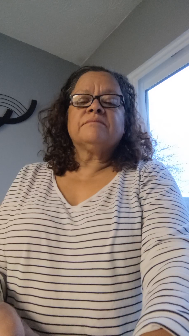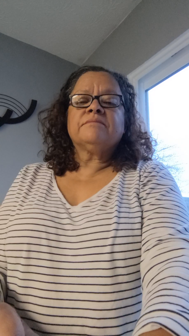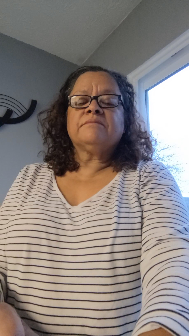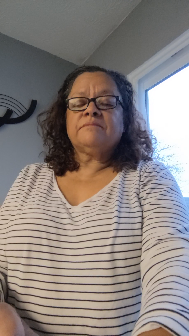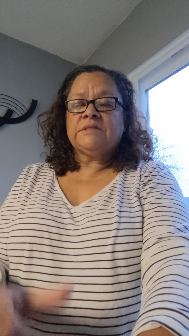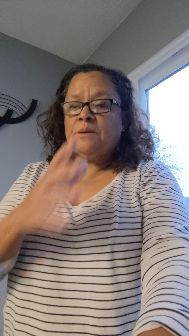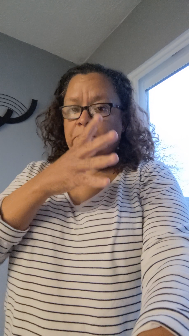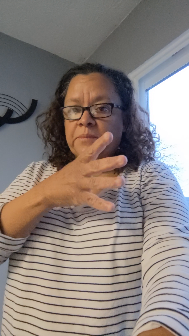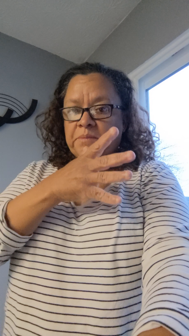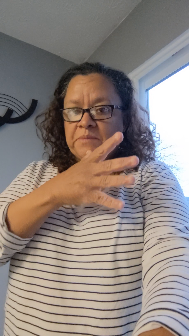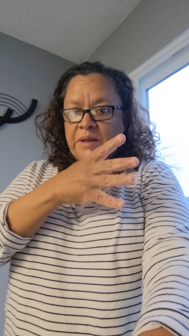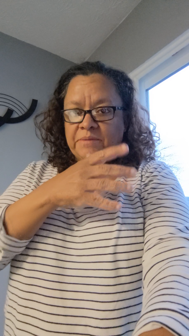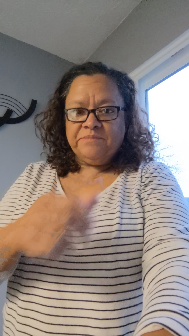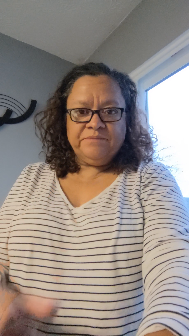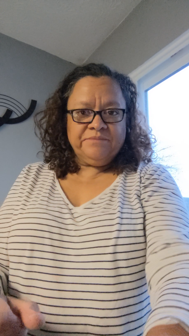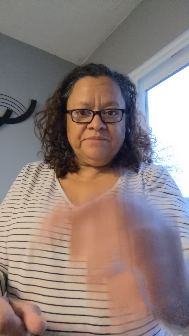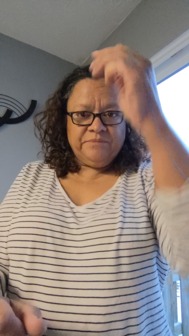mommy